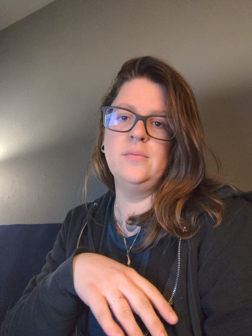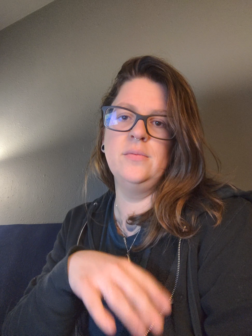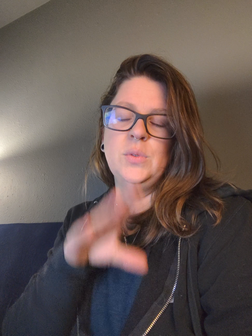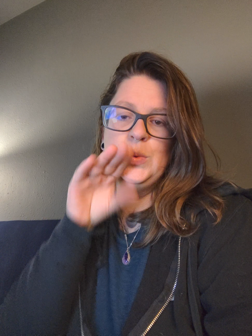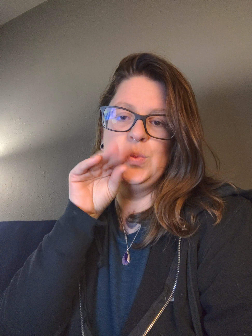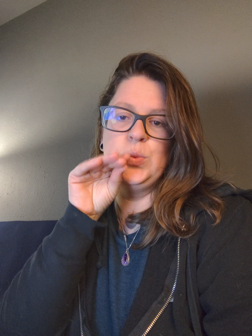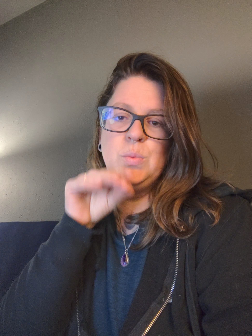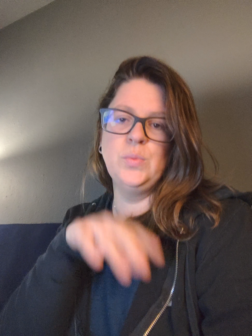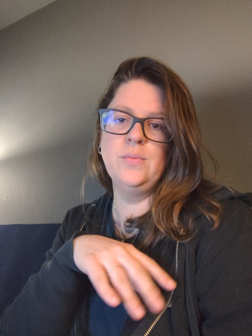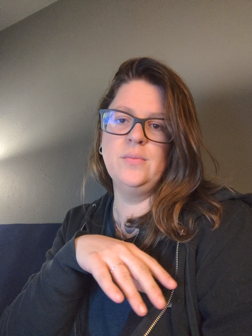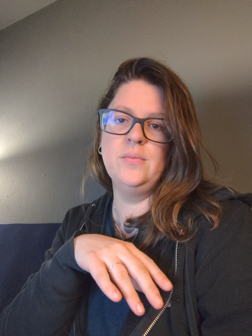goose